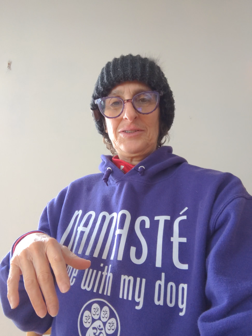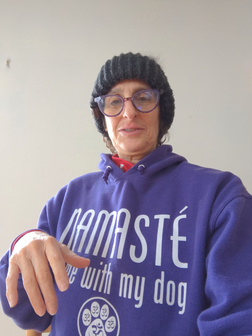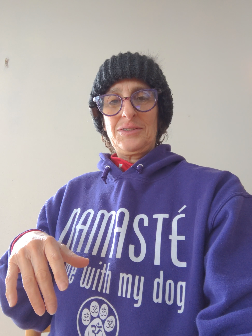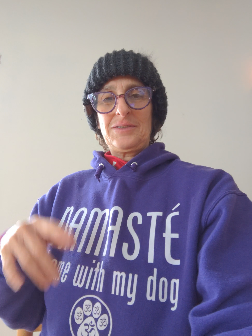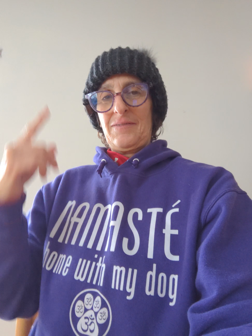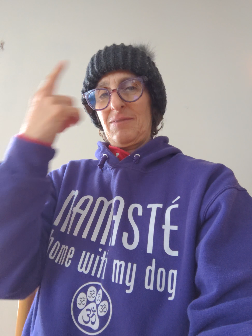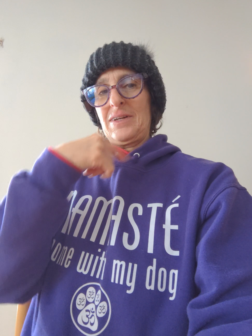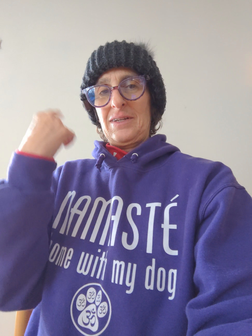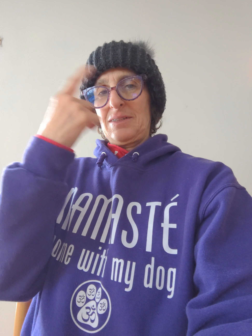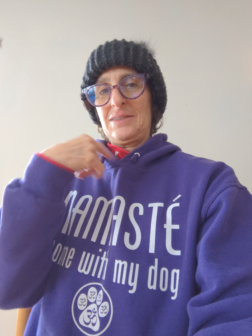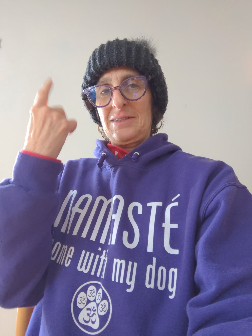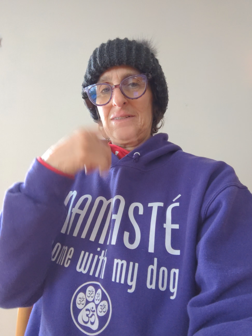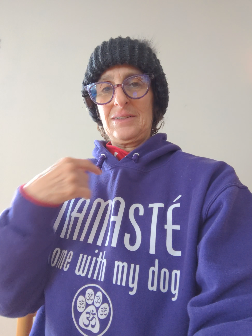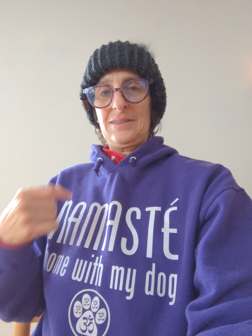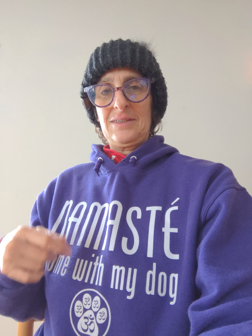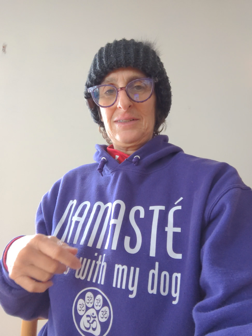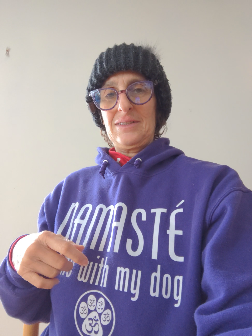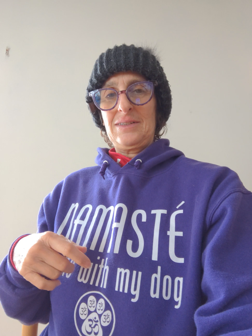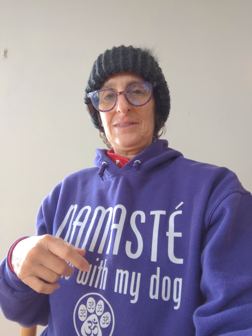face